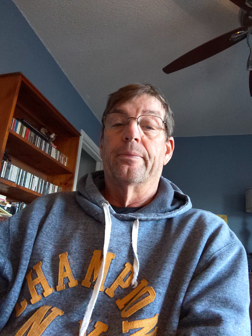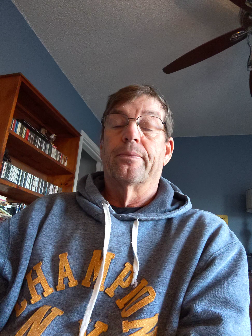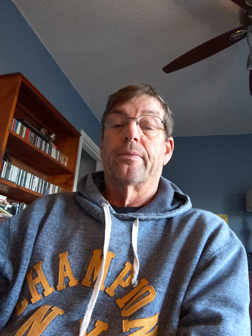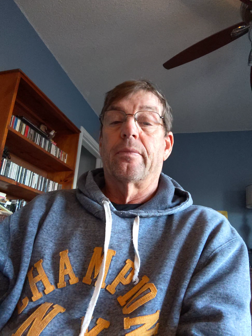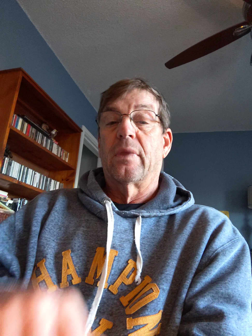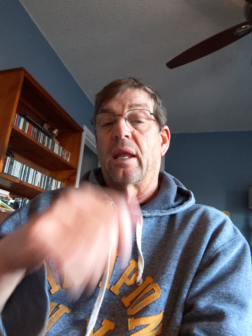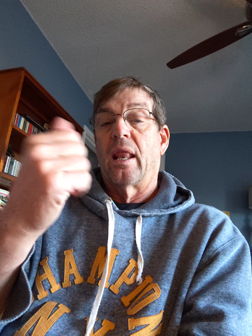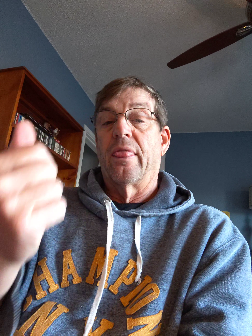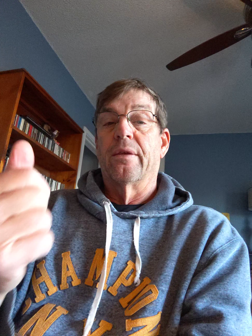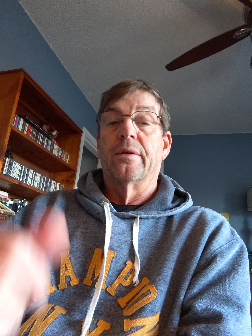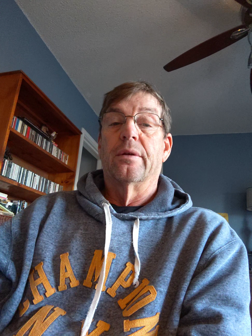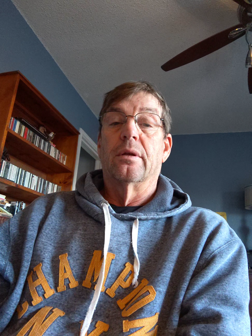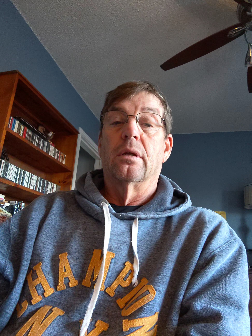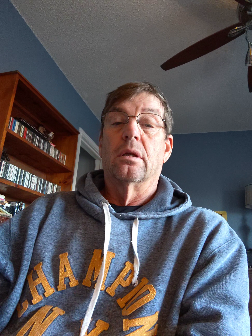another